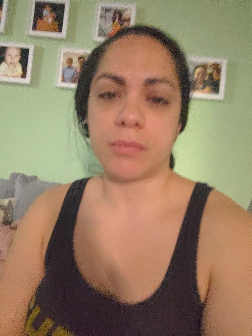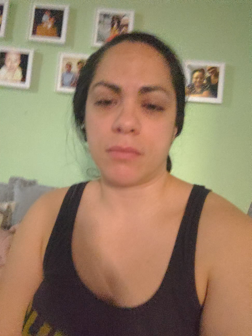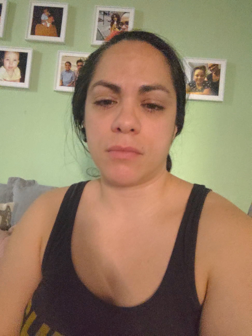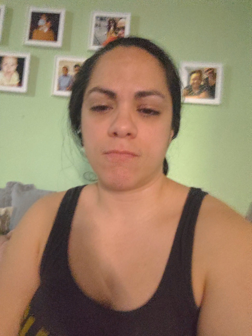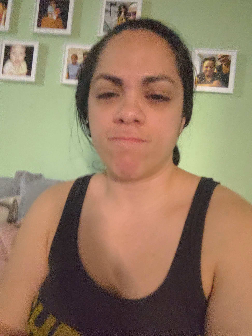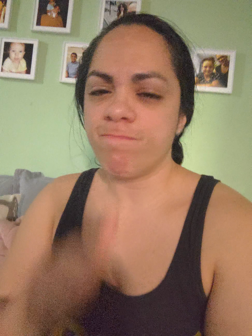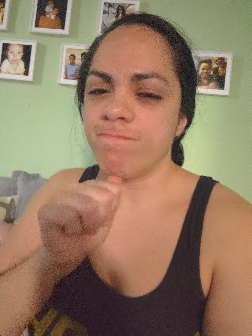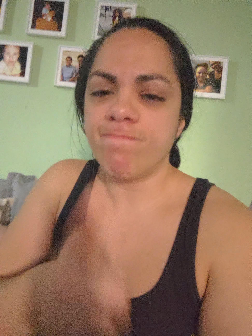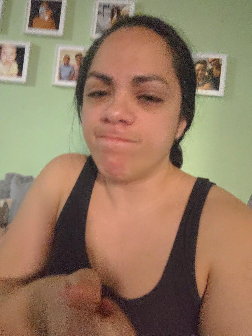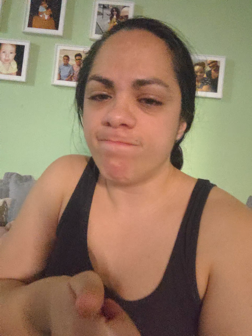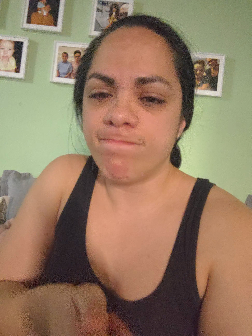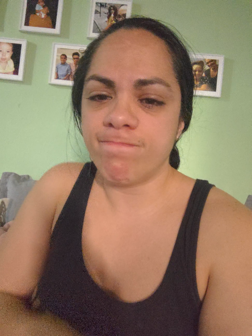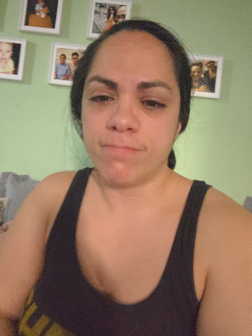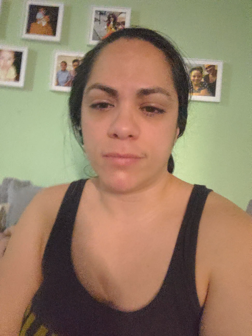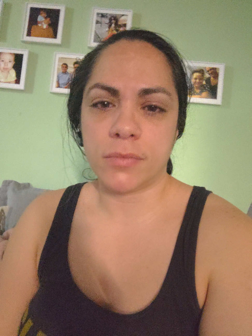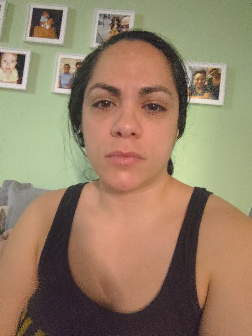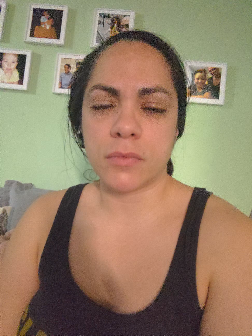not